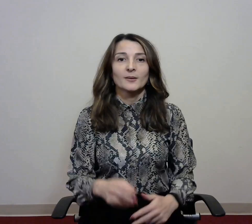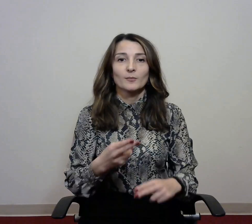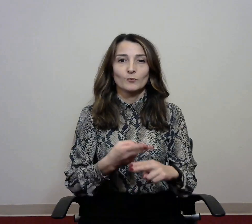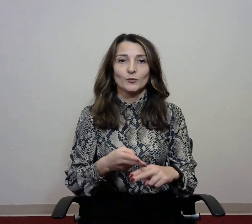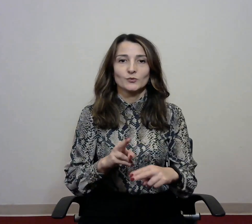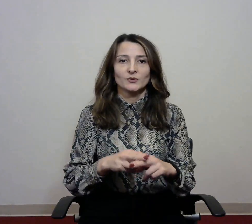bu